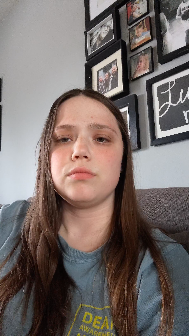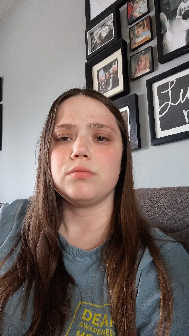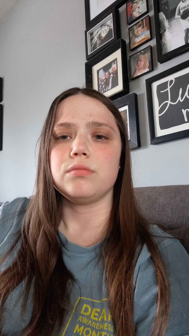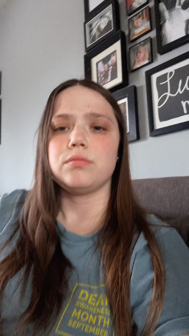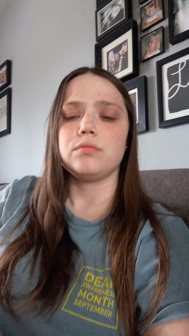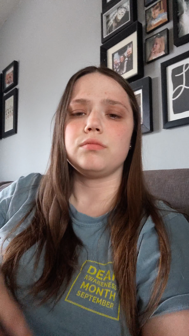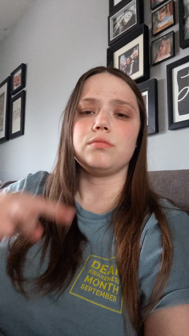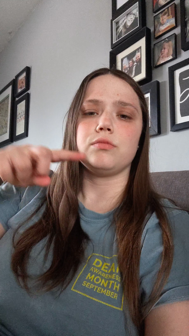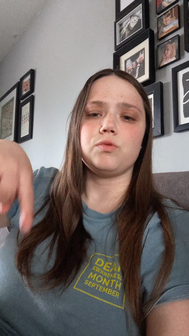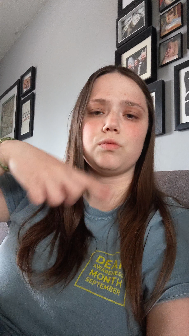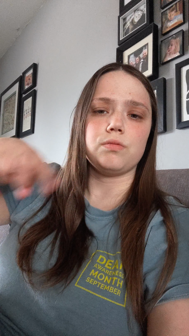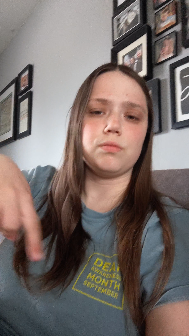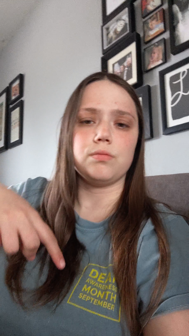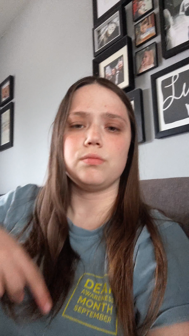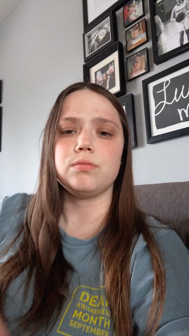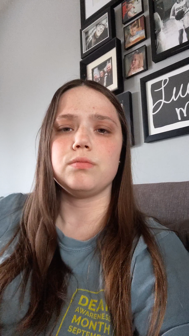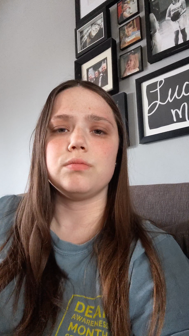around